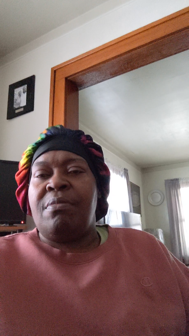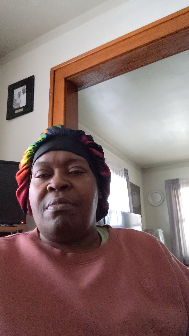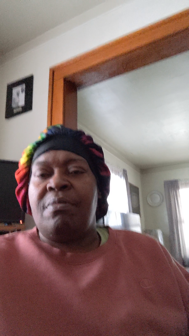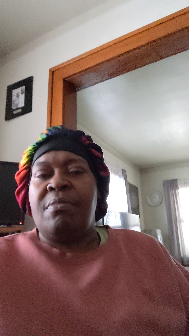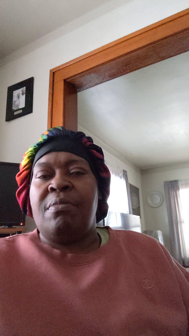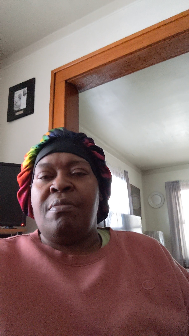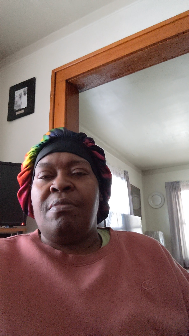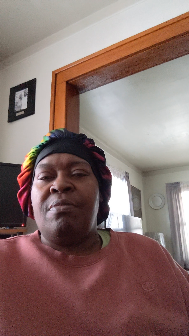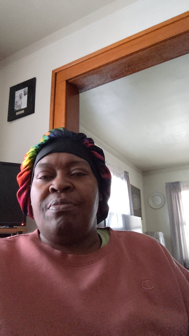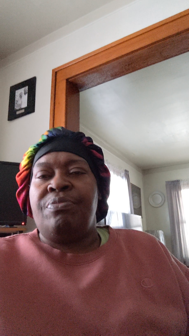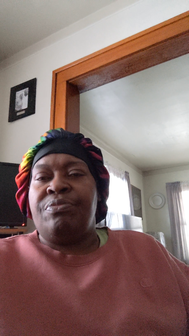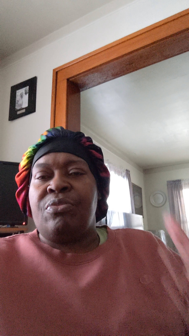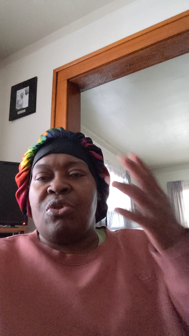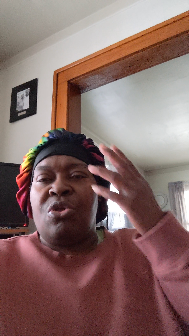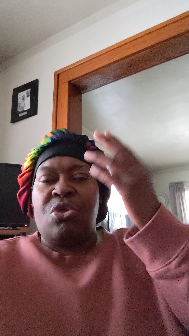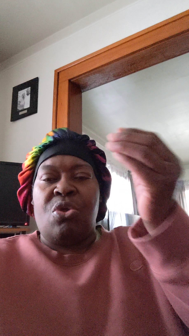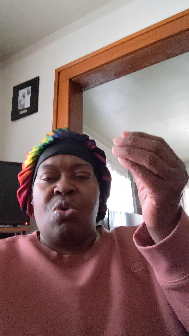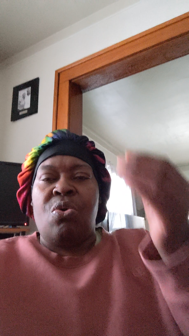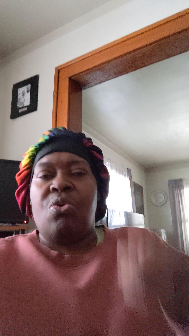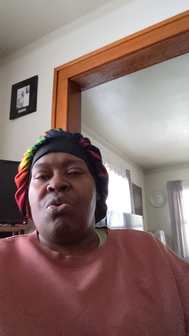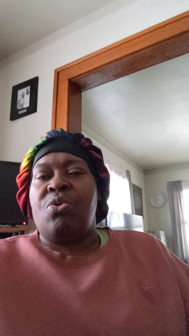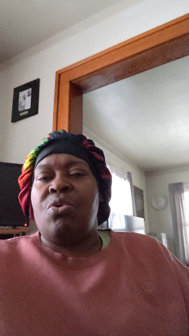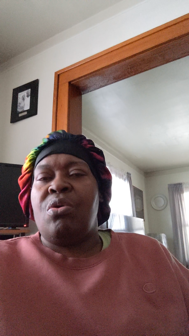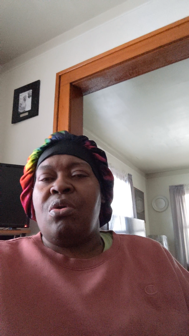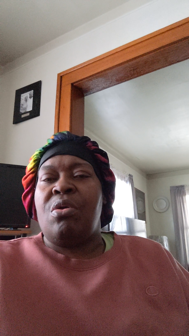going to